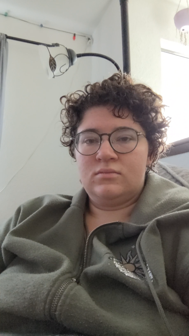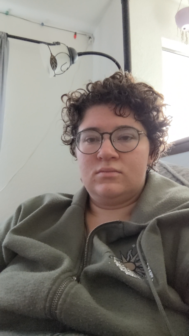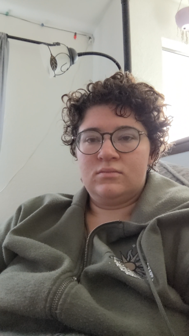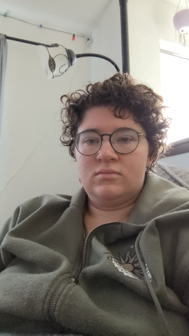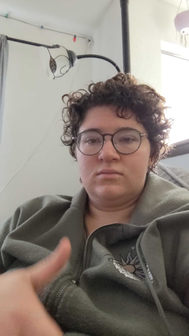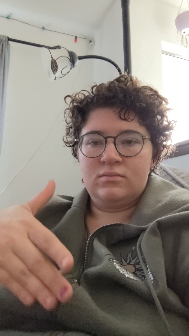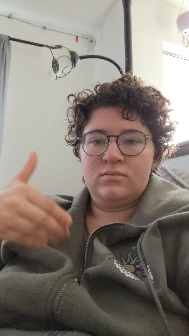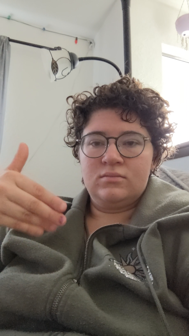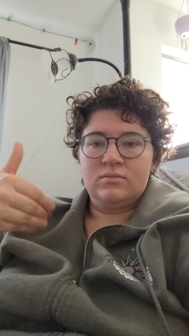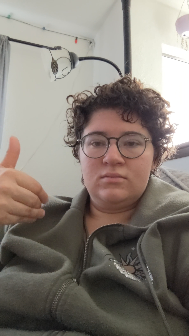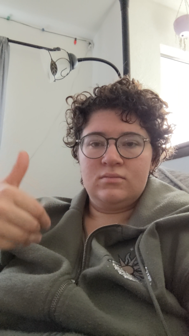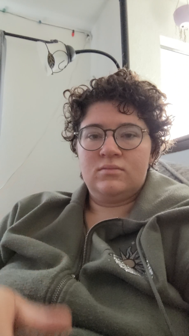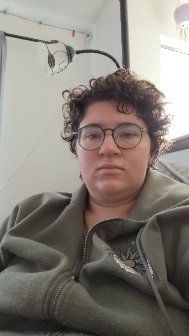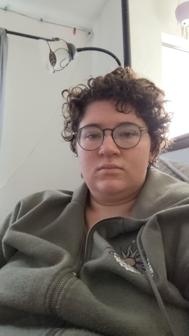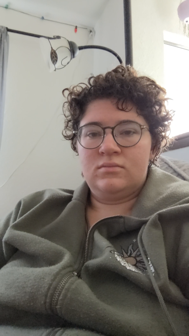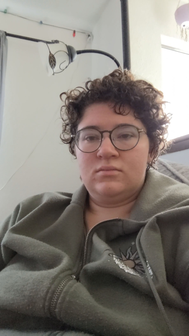pants